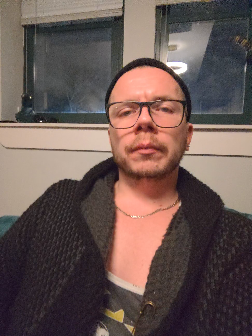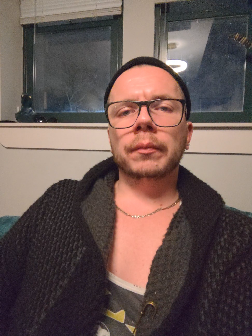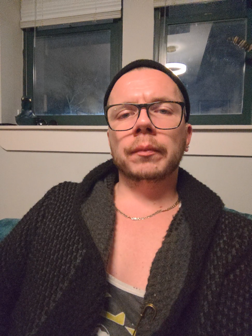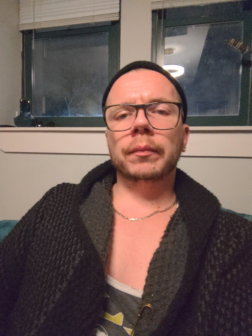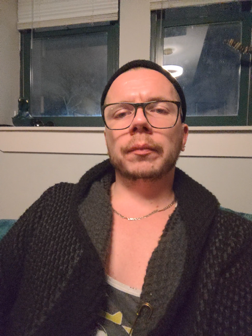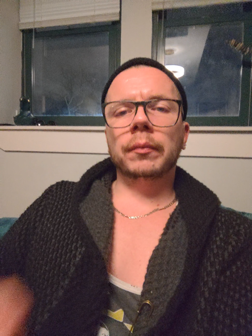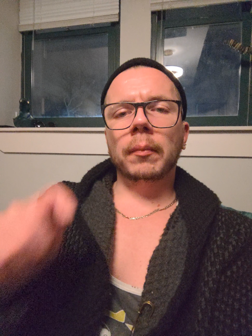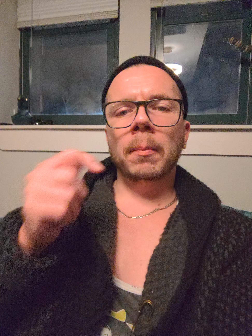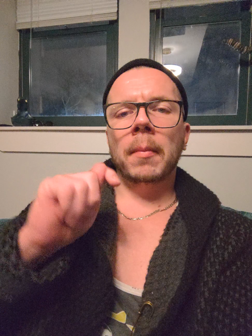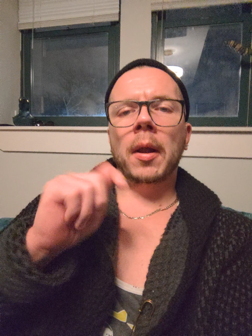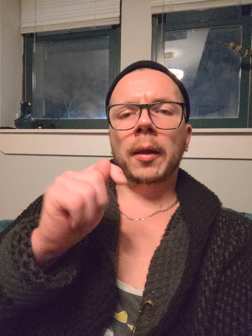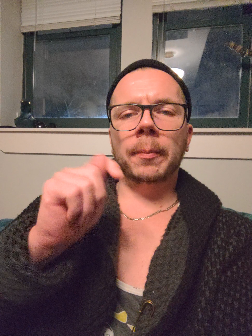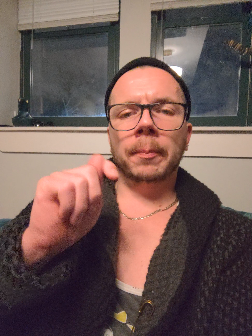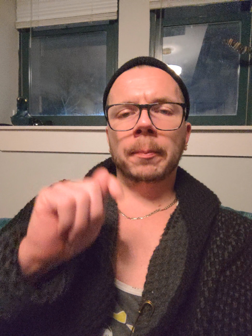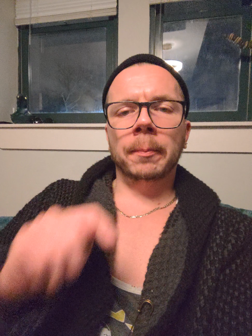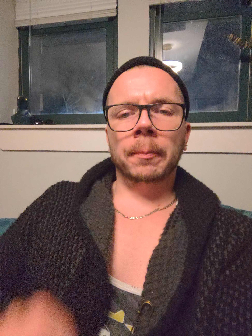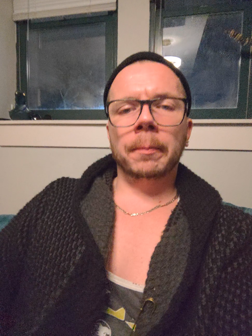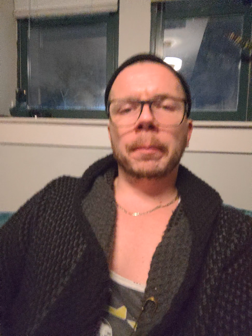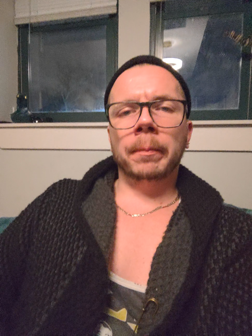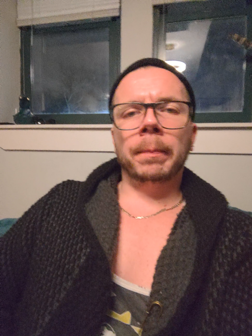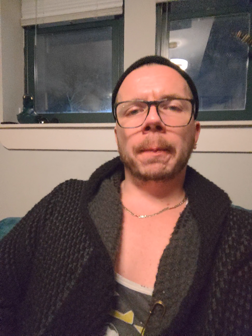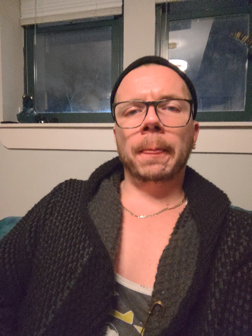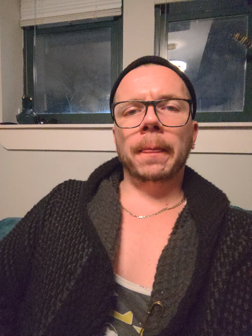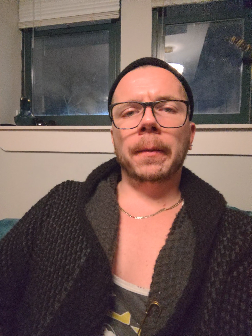potty